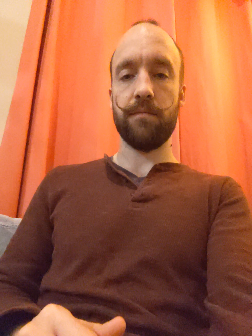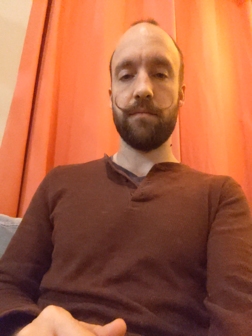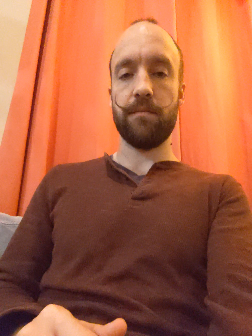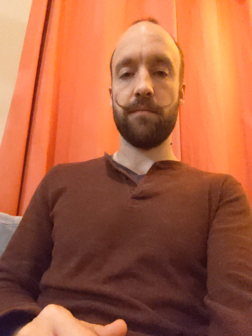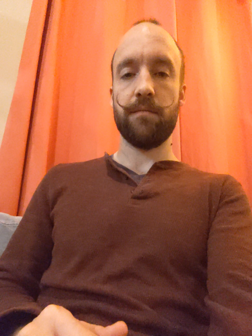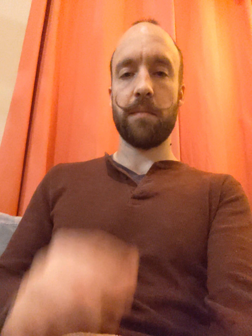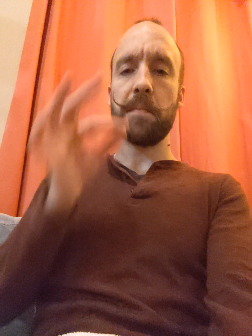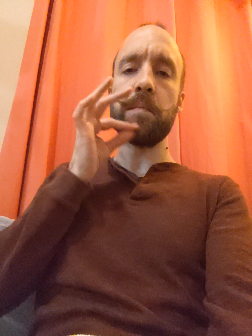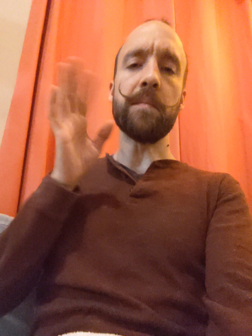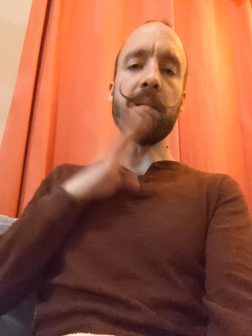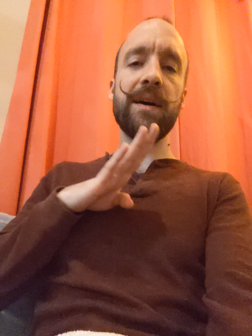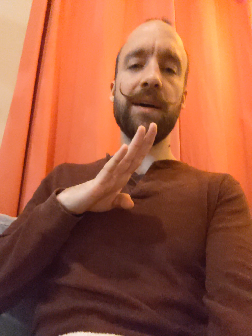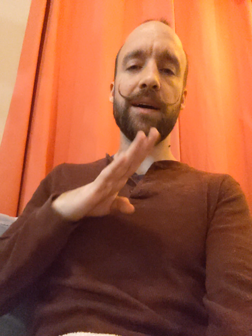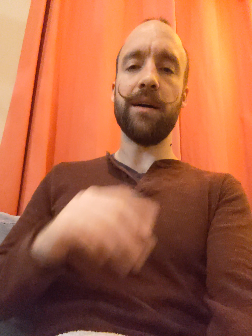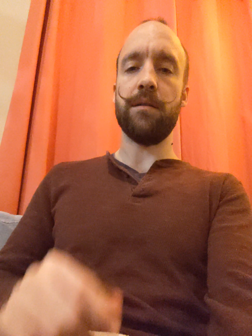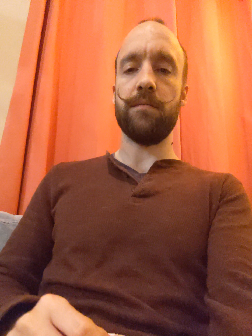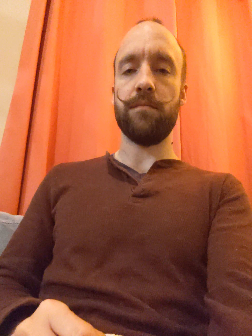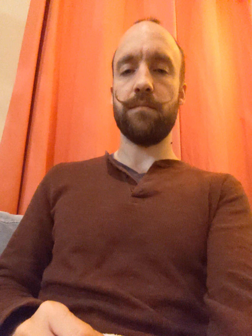bee